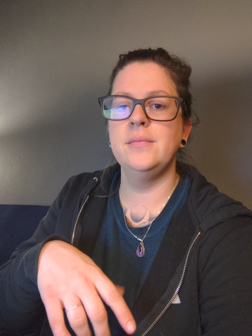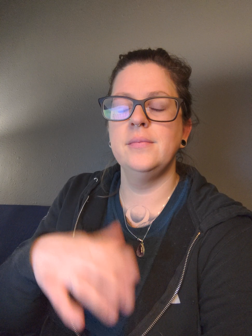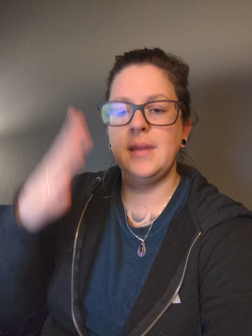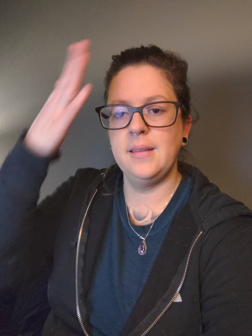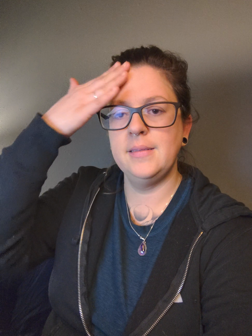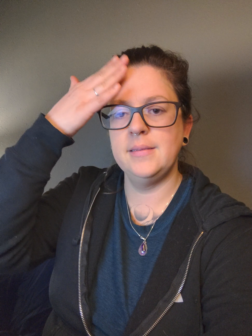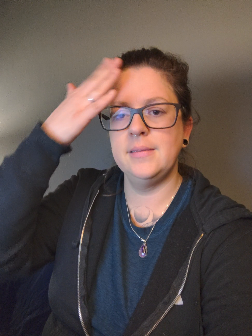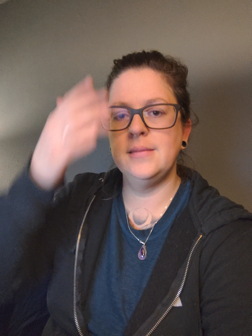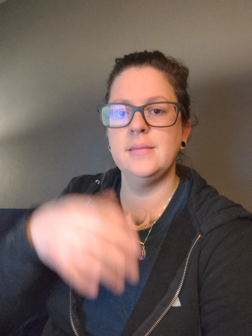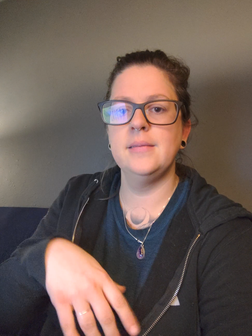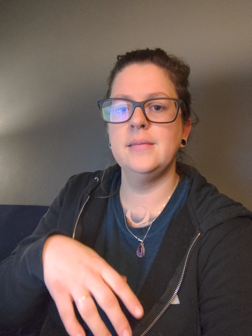hat